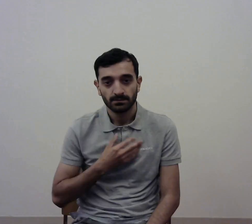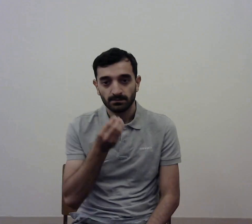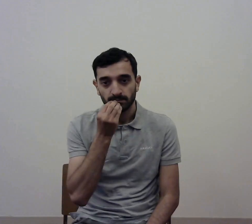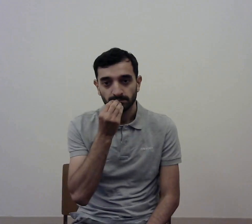yemək